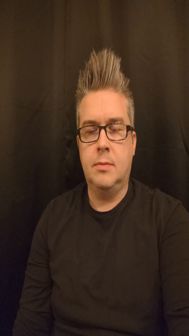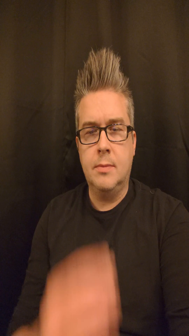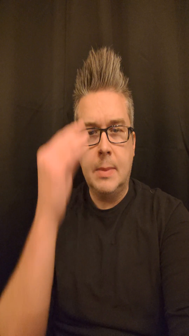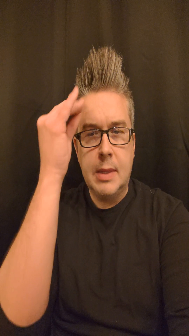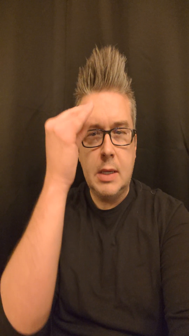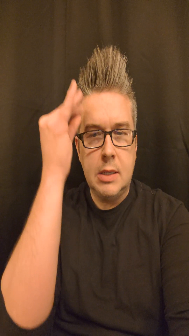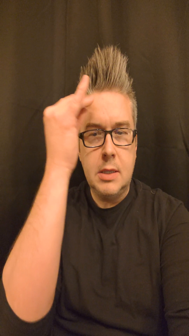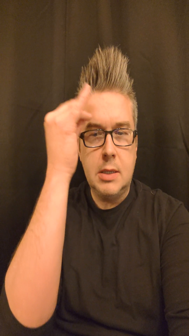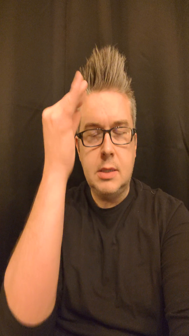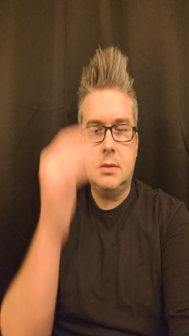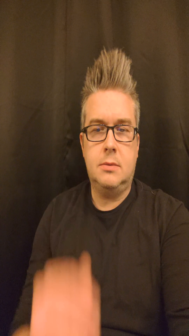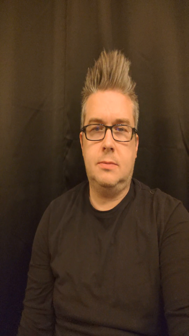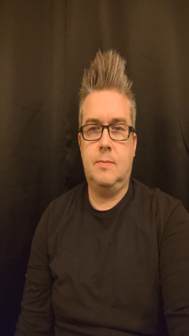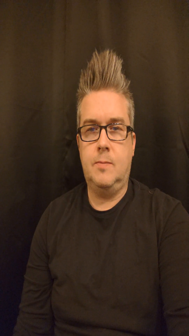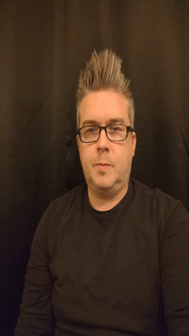think